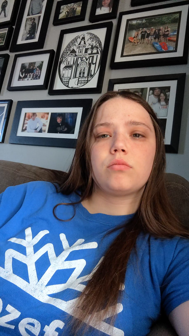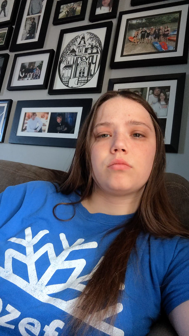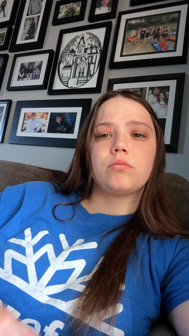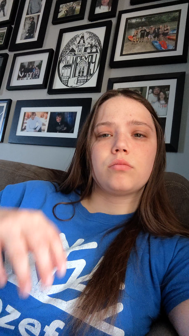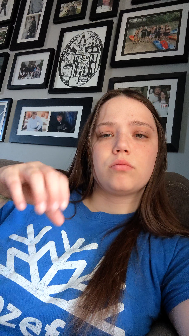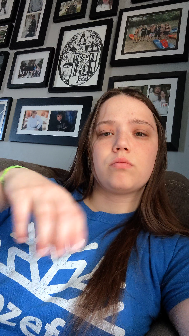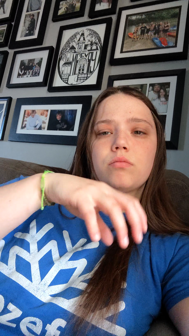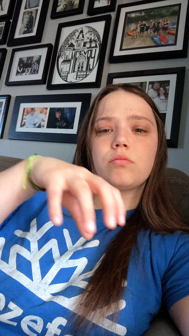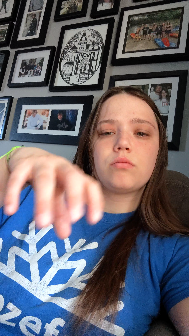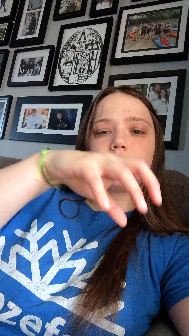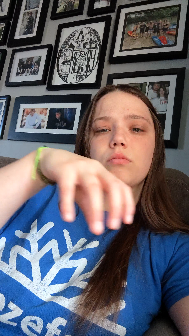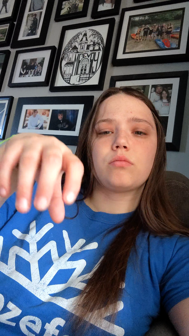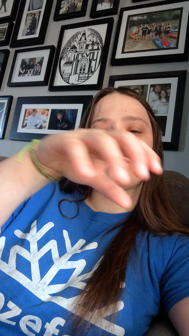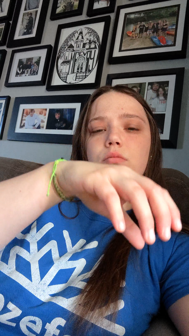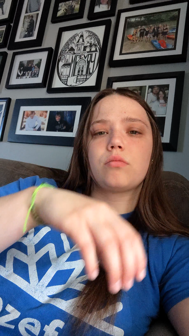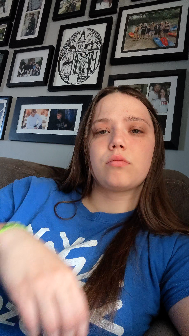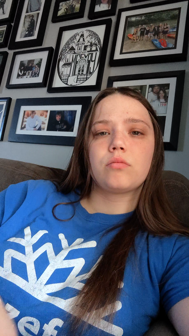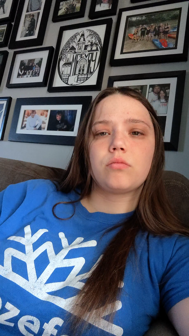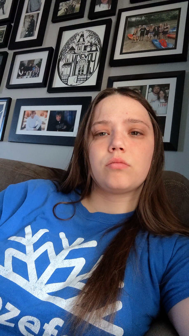block